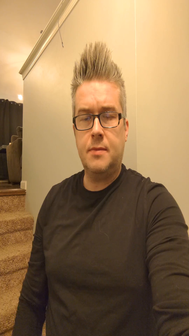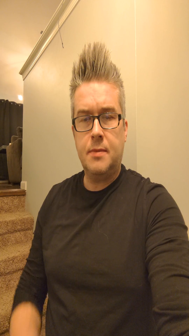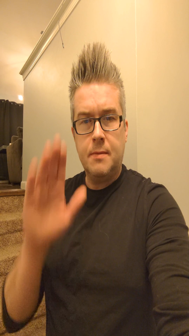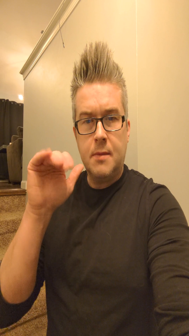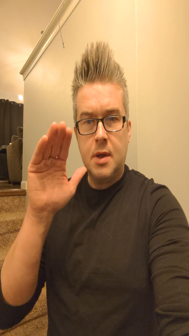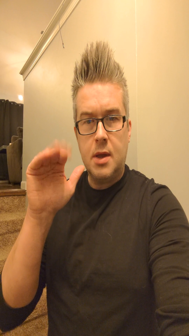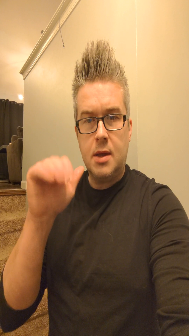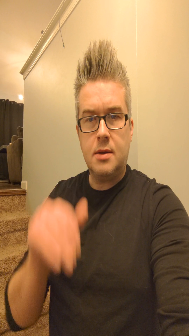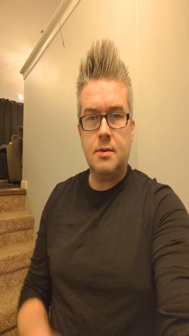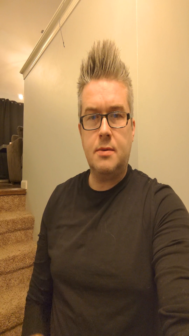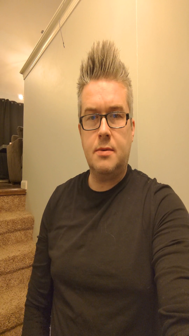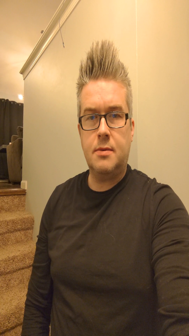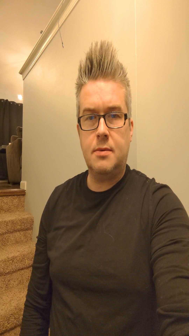bye